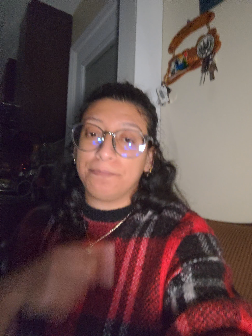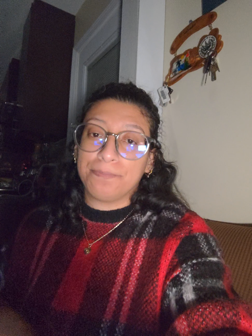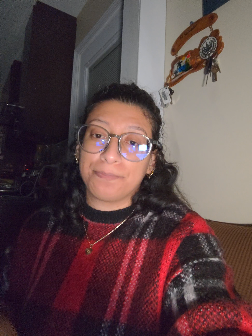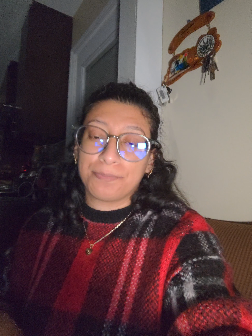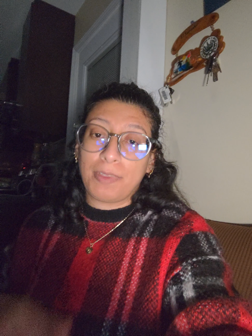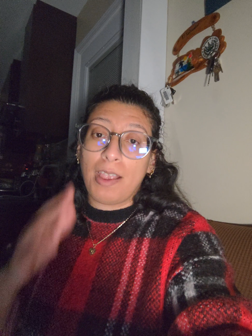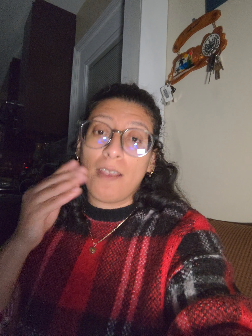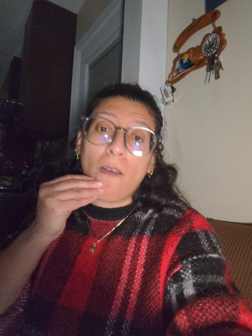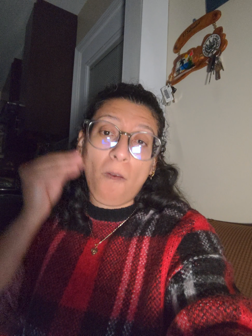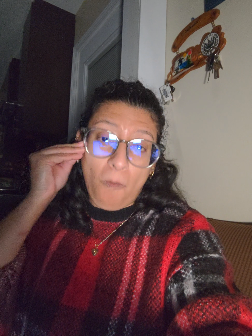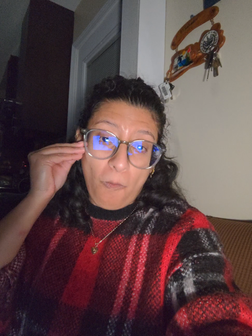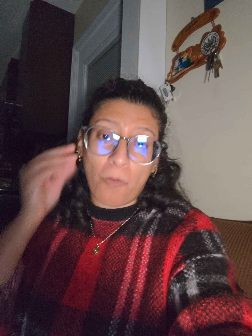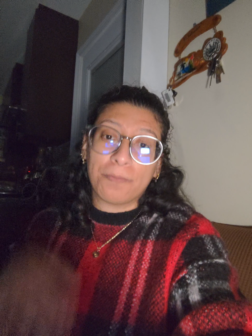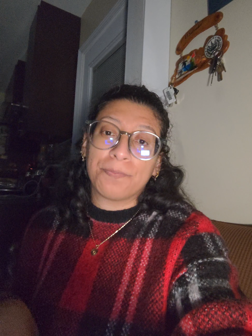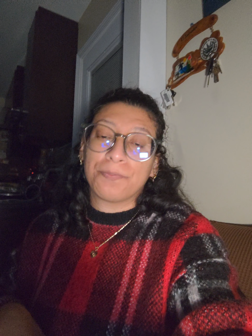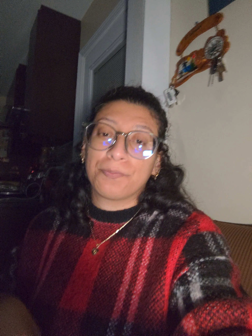home